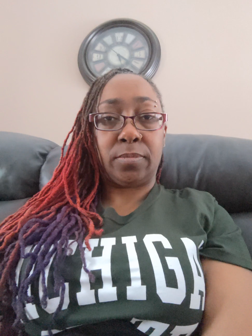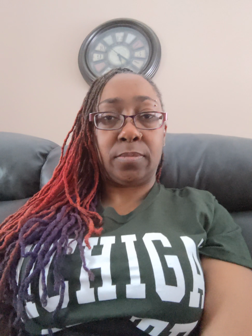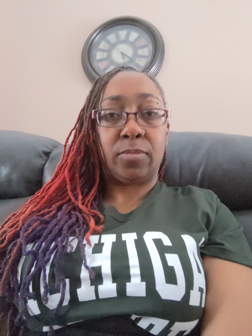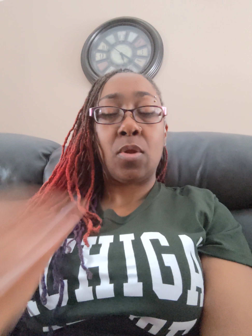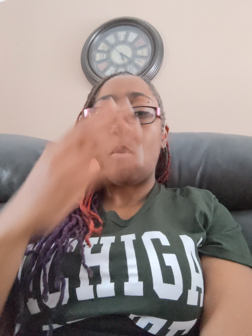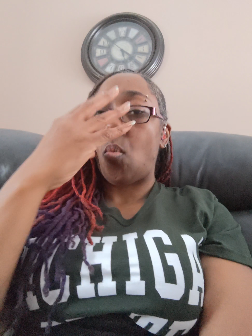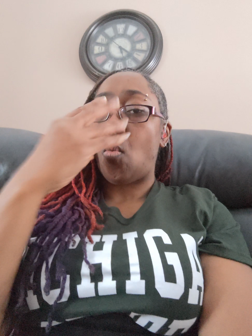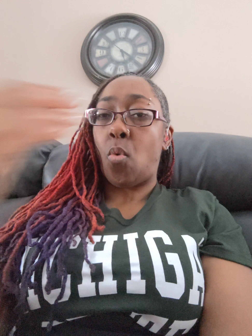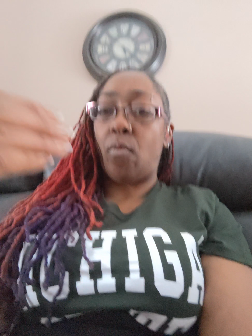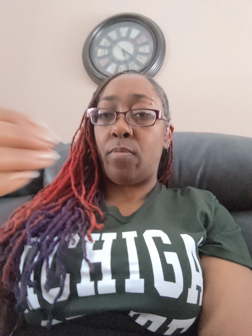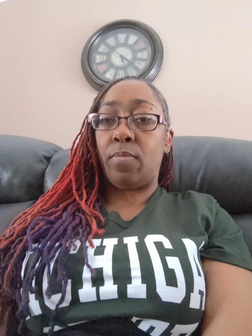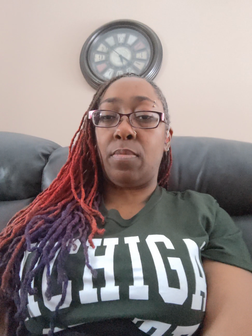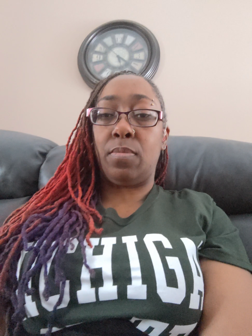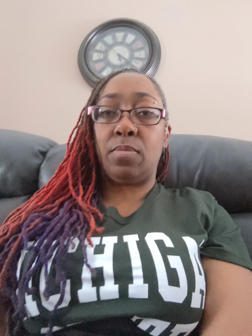wolf